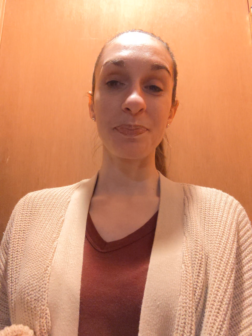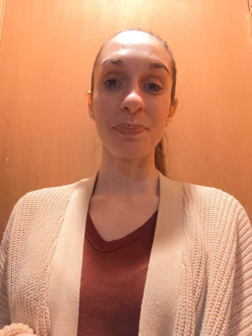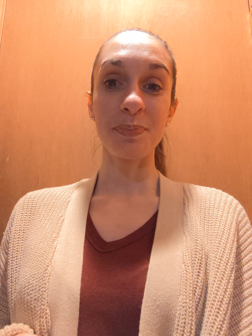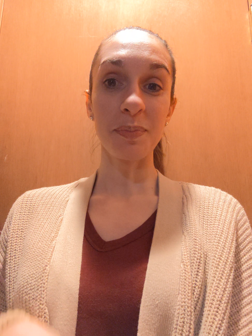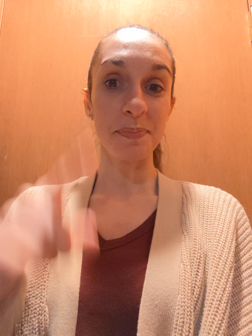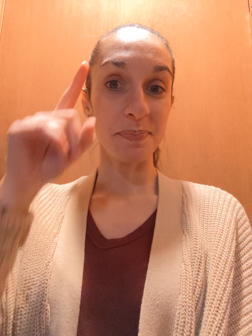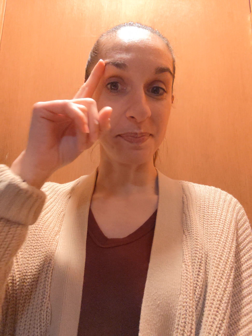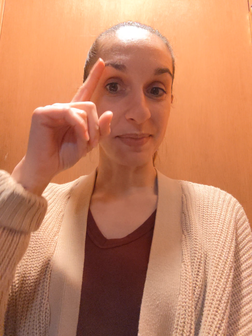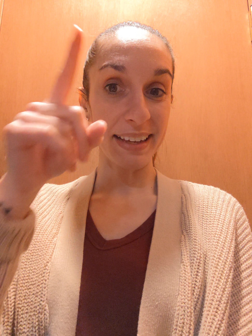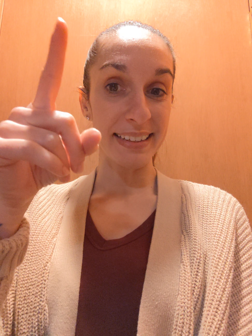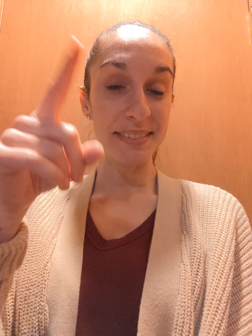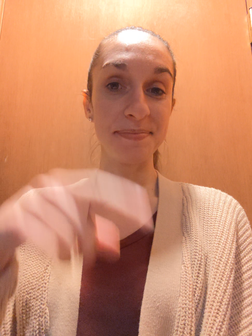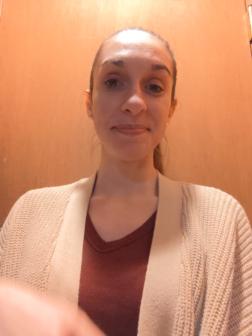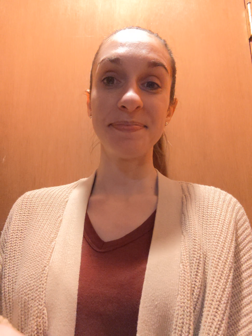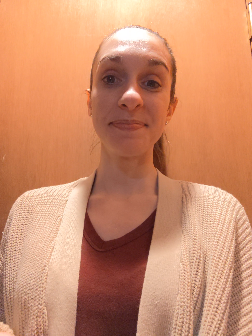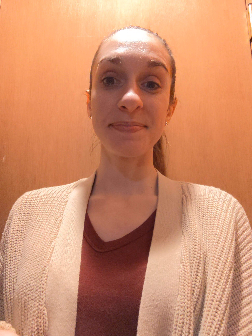penny